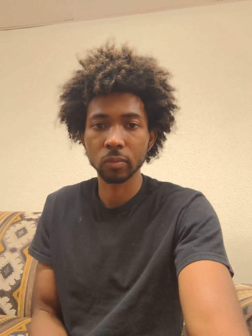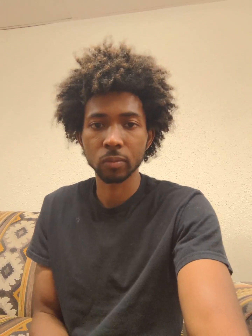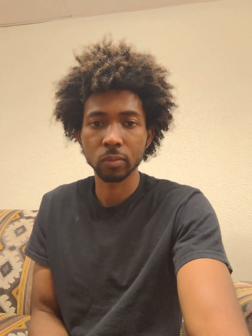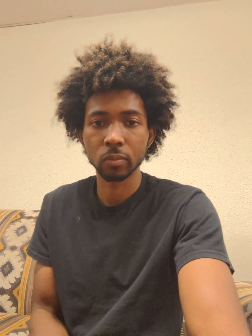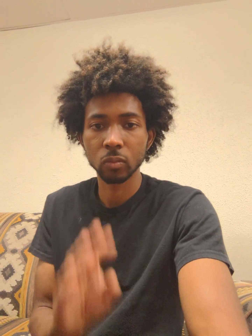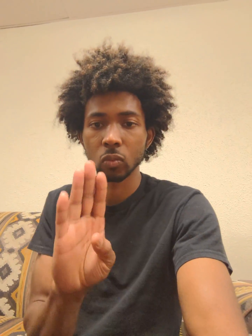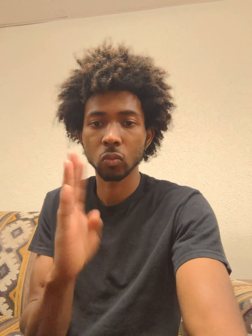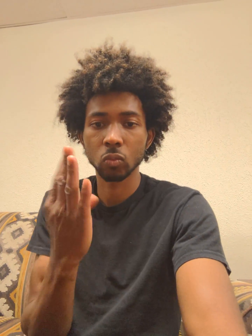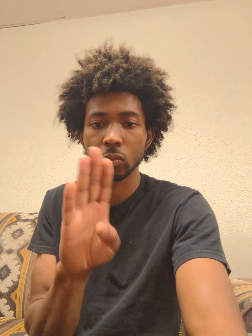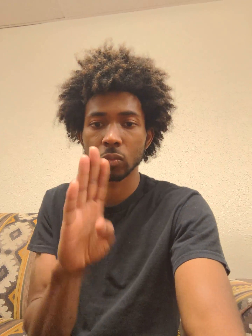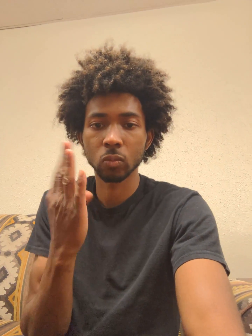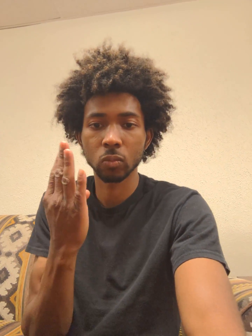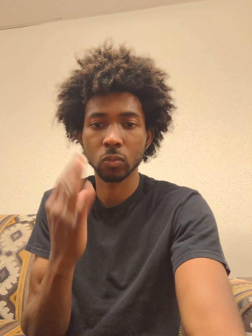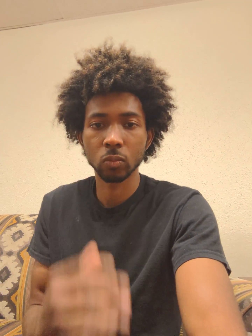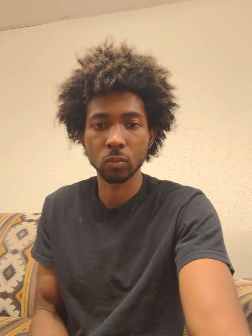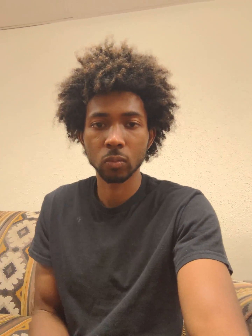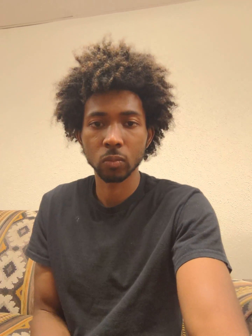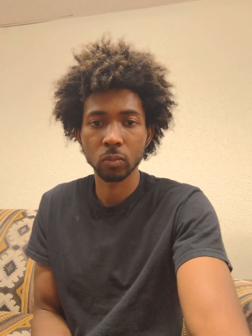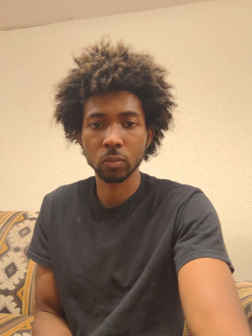door